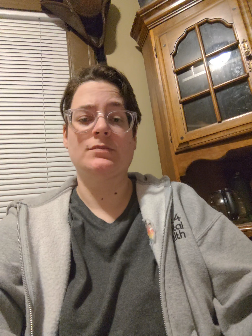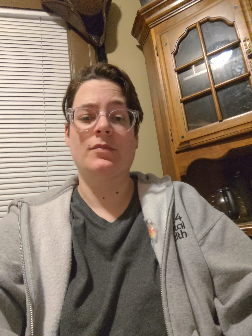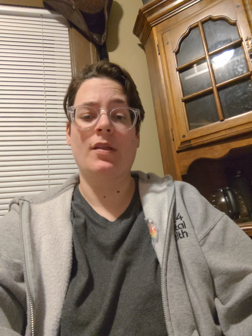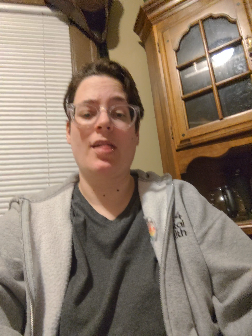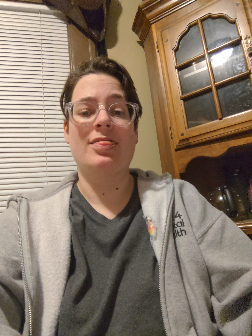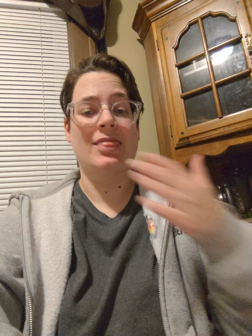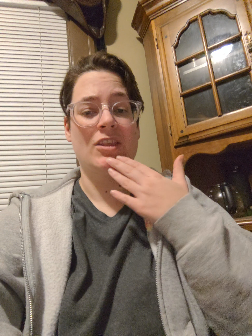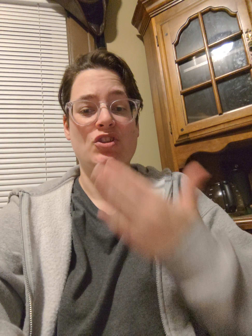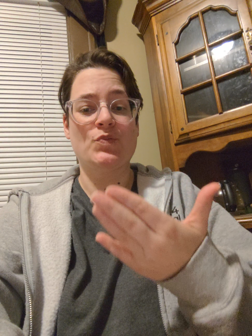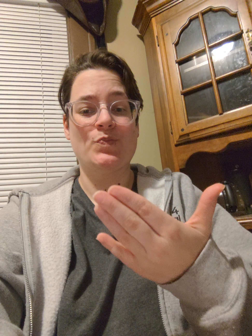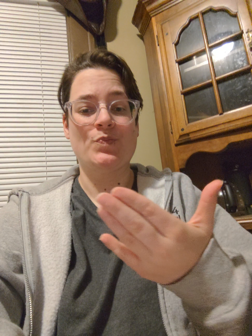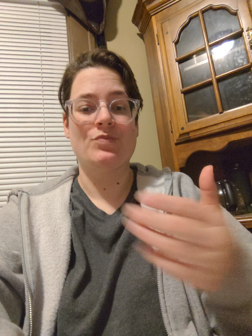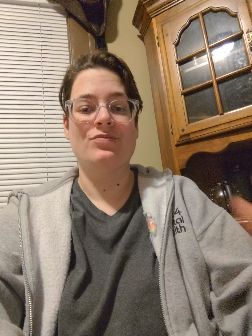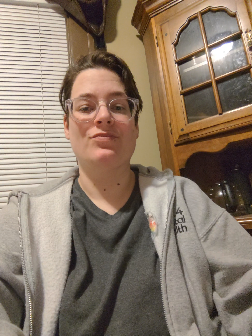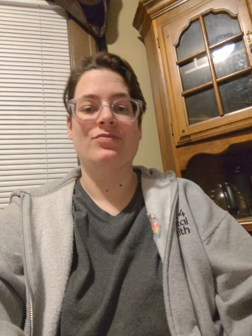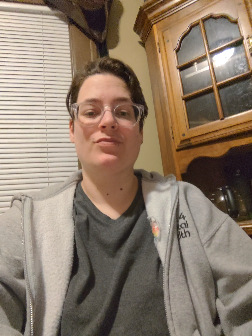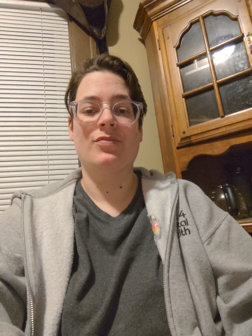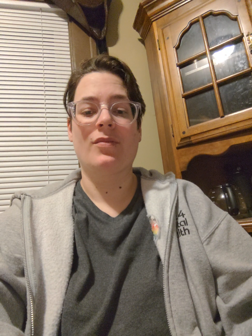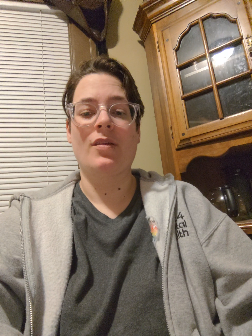thank you